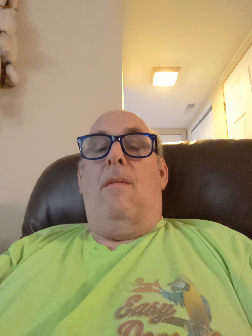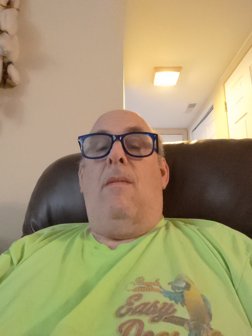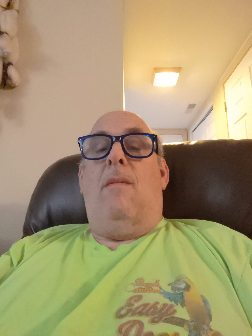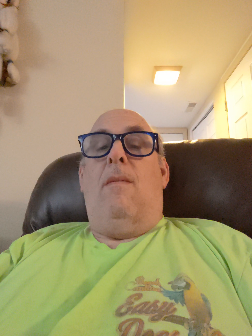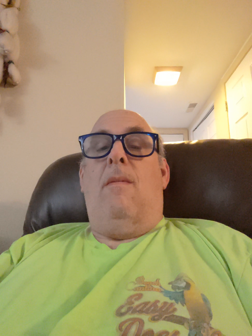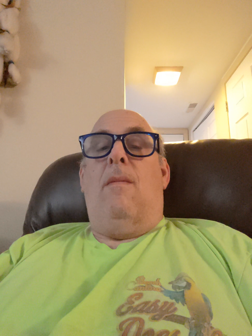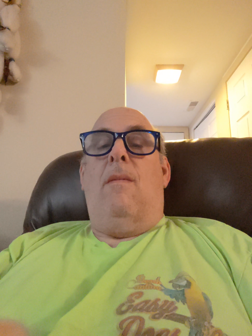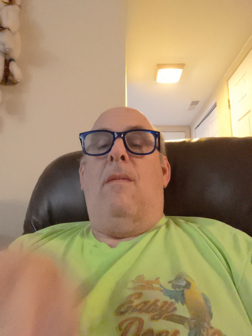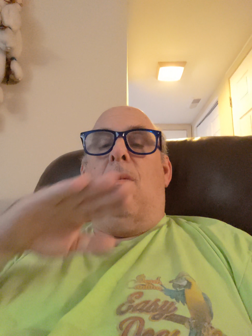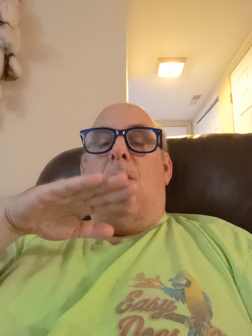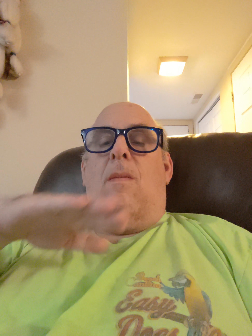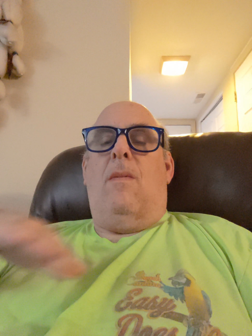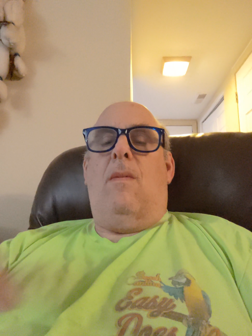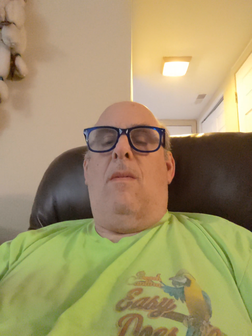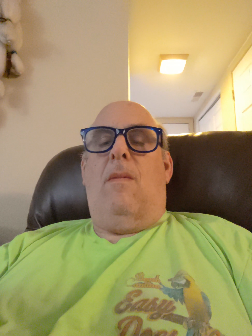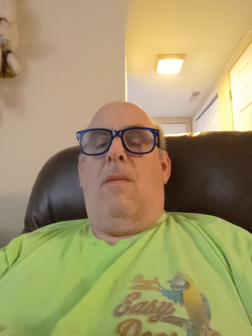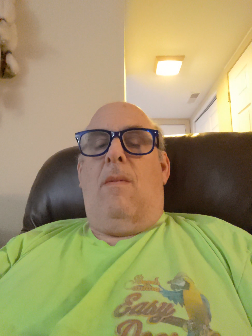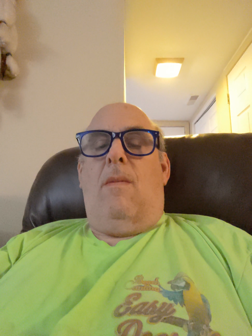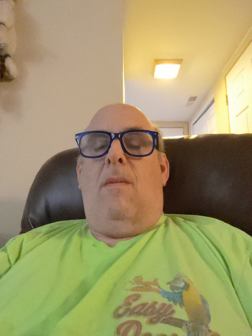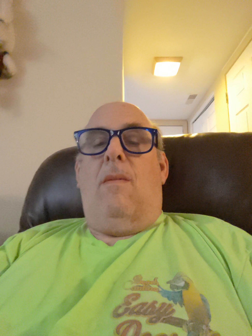quiet